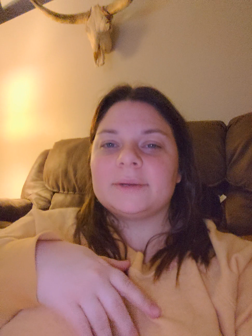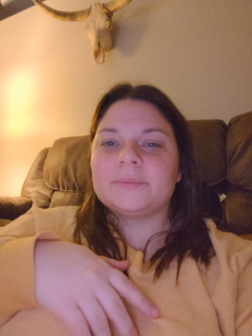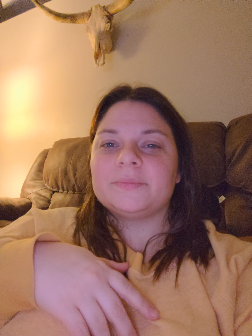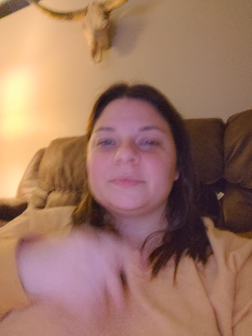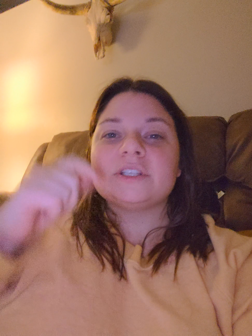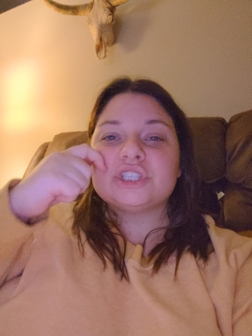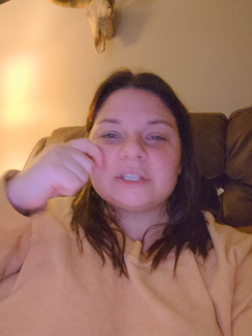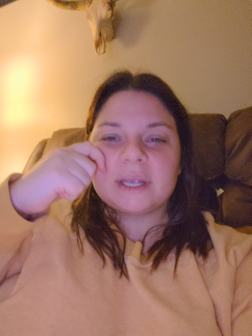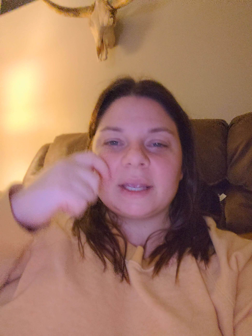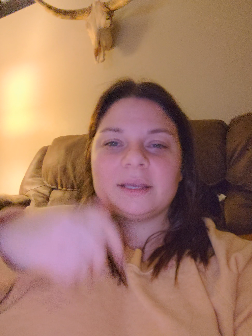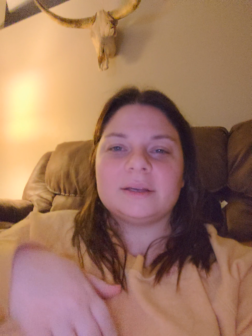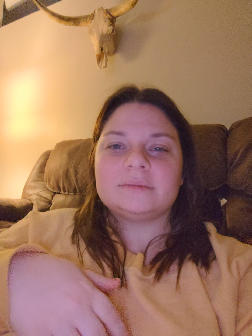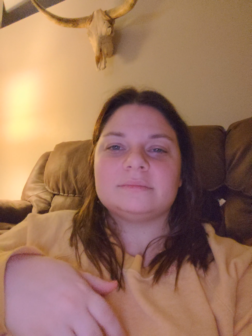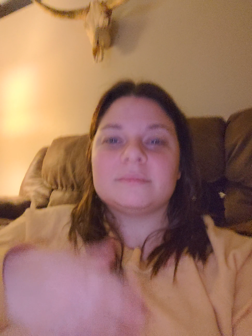cheek